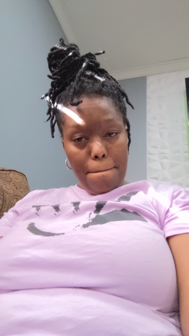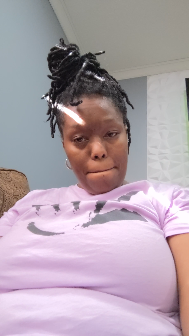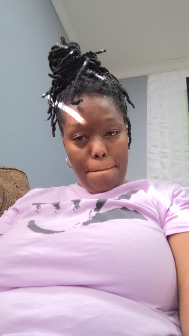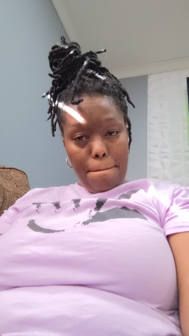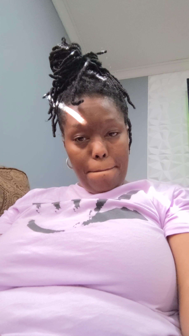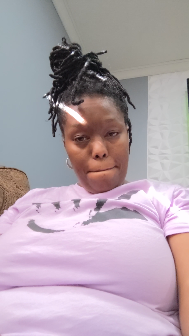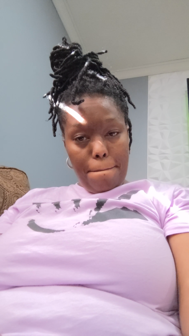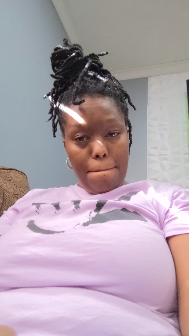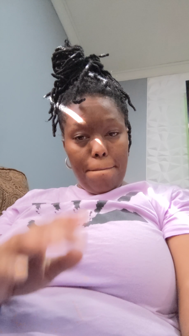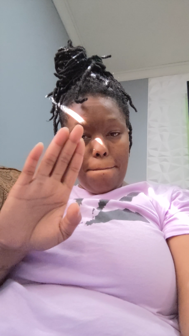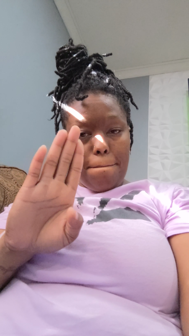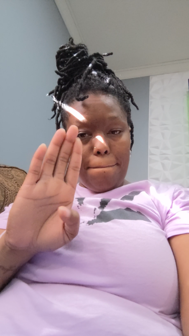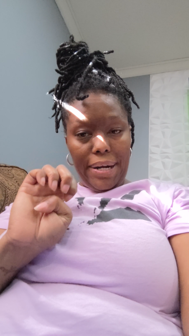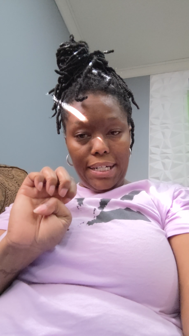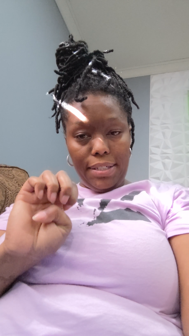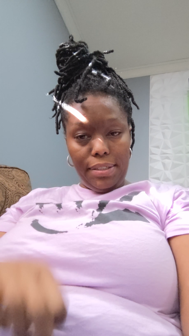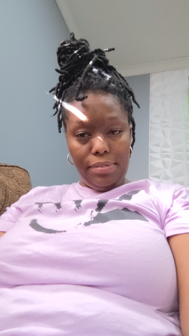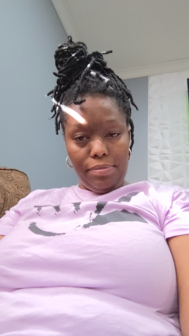be